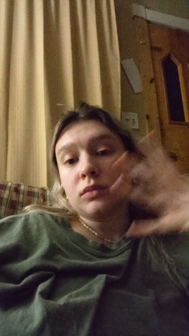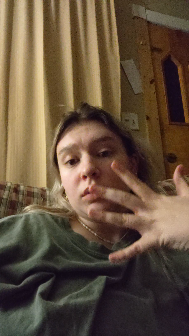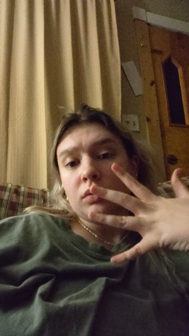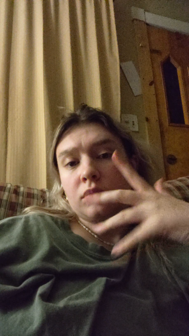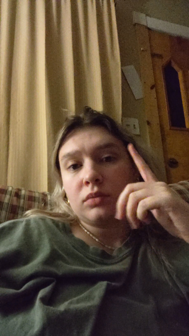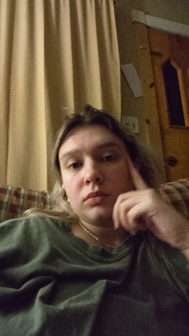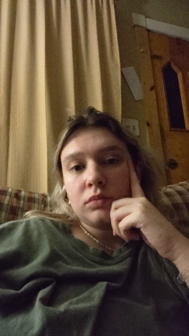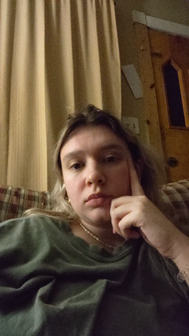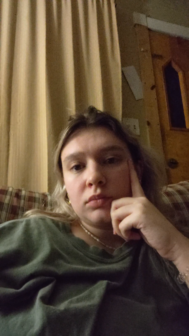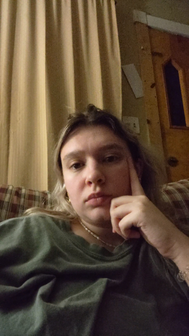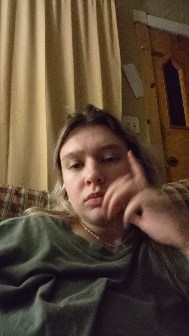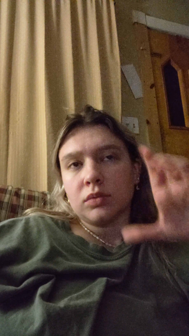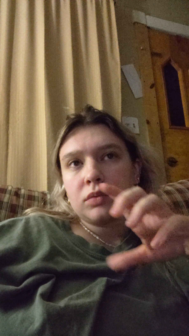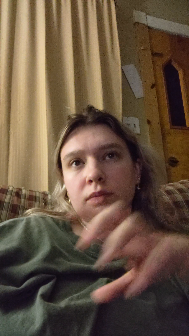does